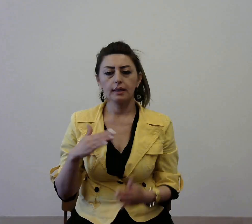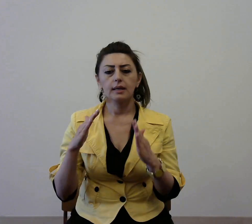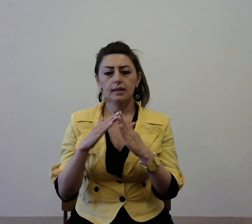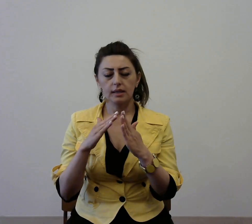ev